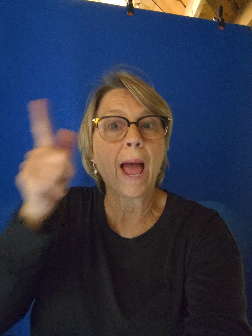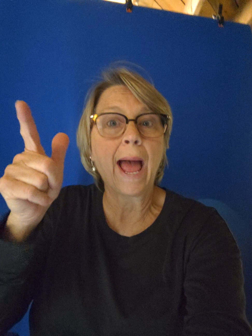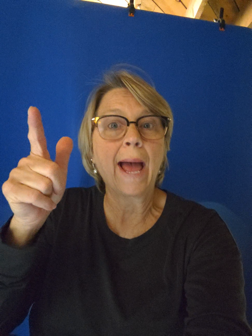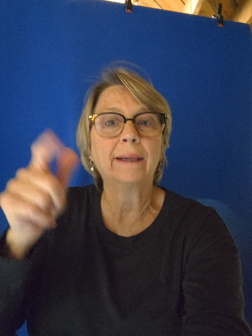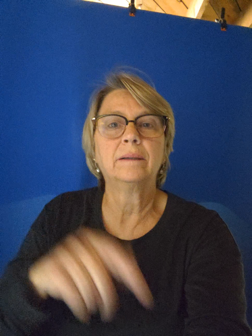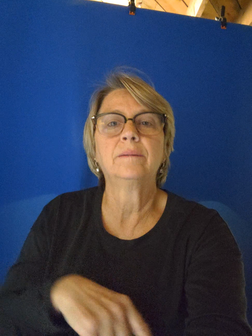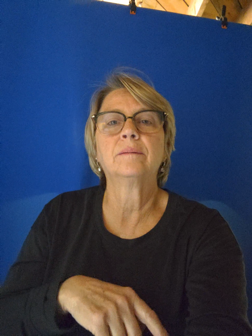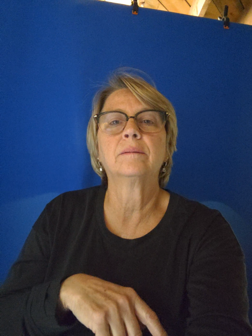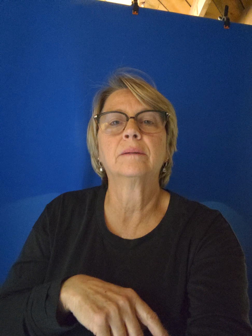wake